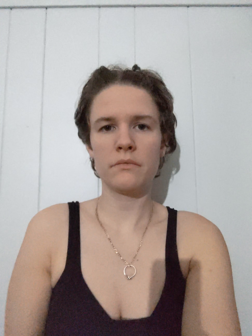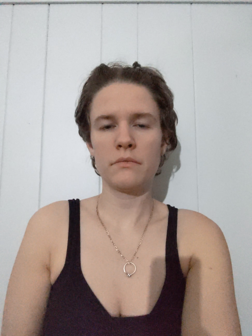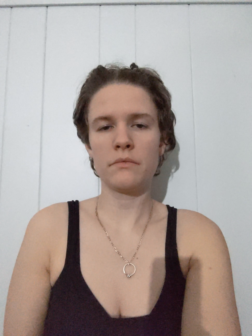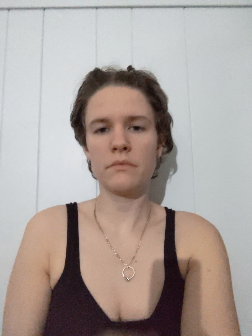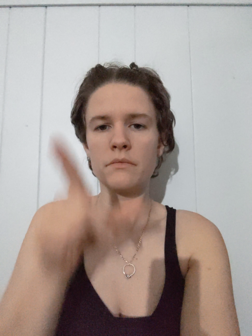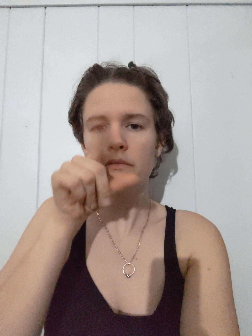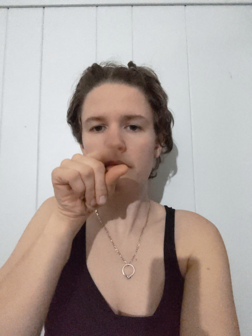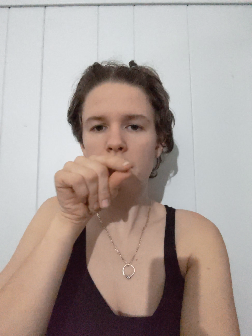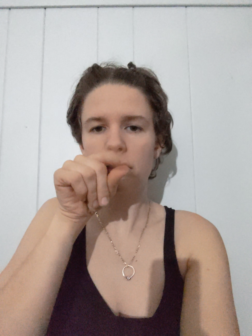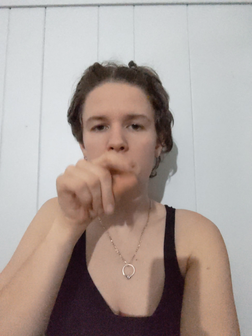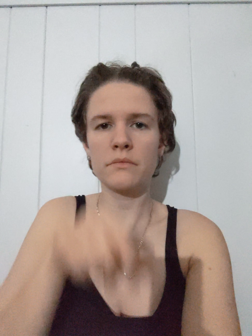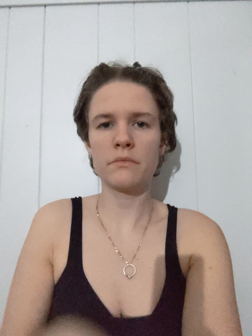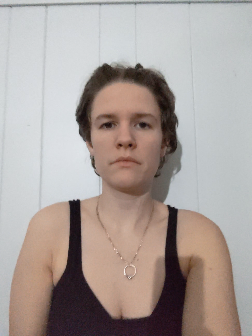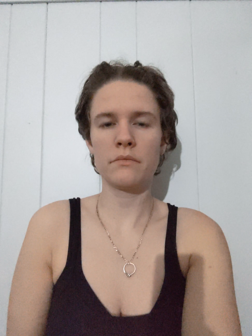bird